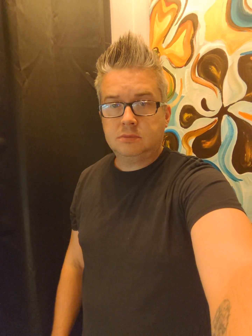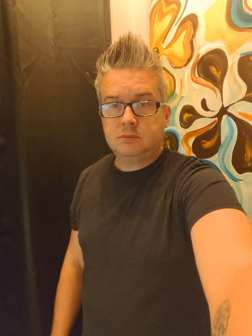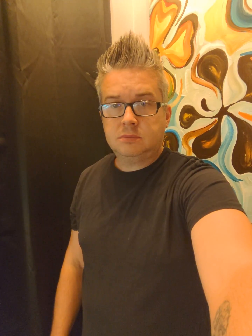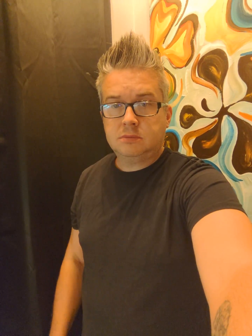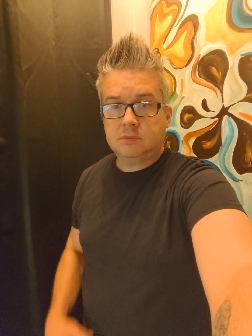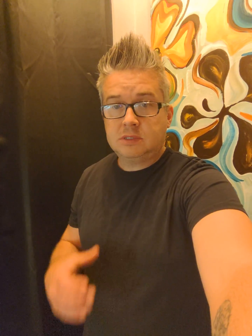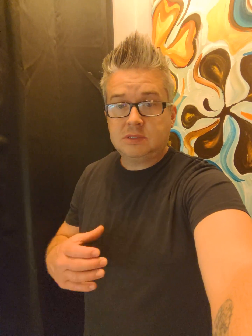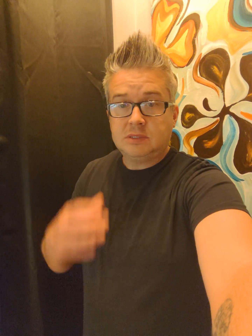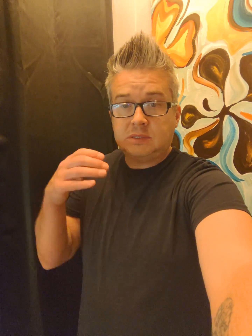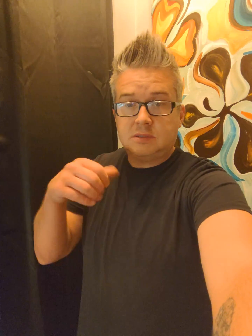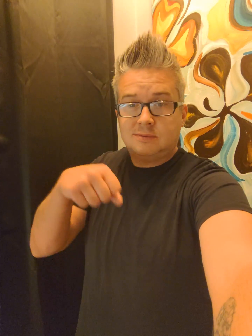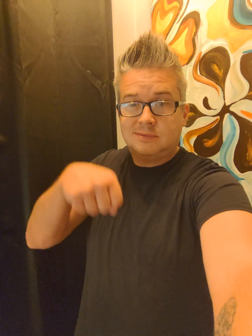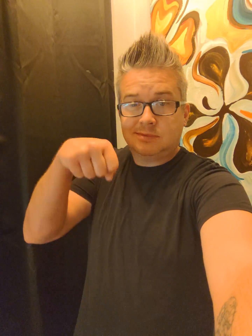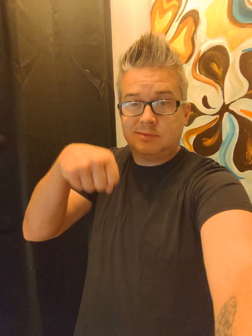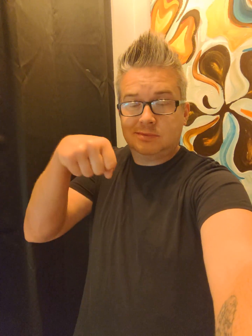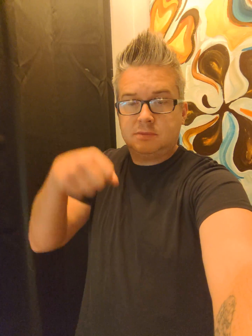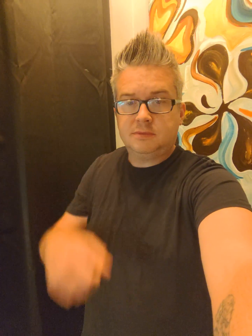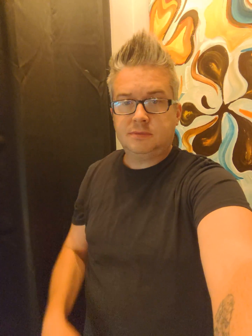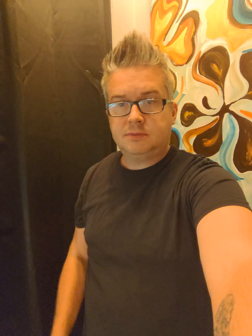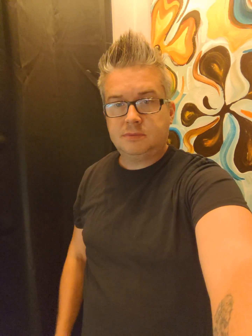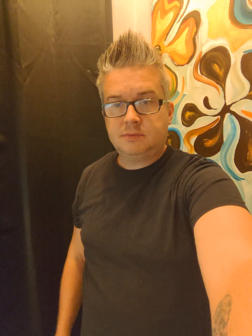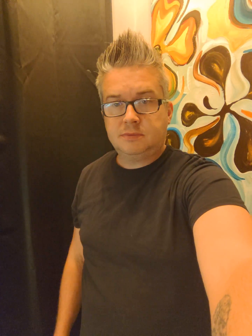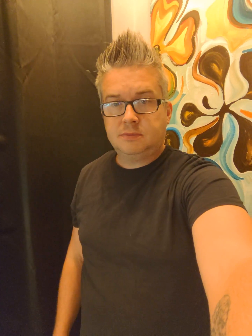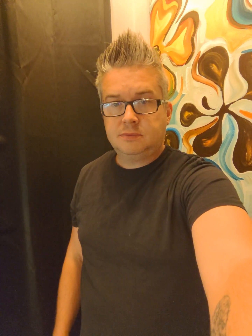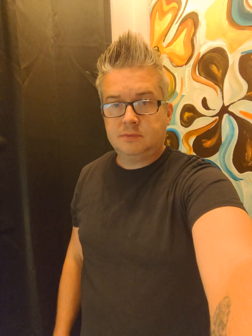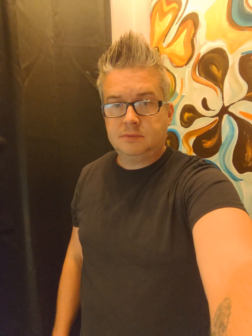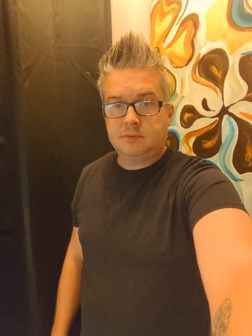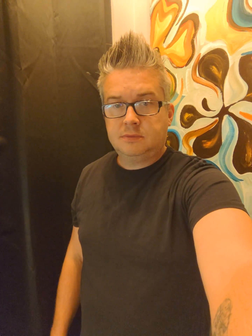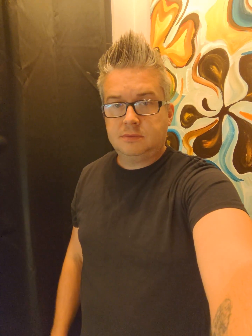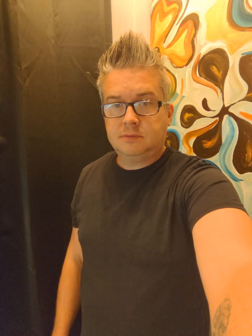bucket